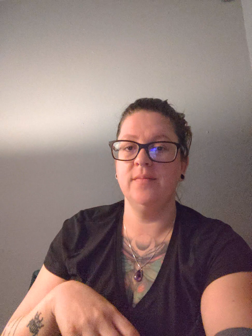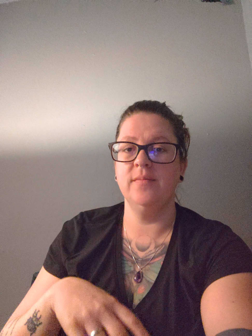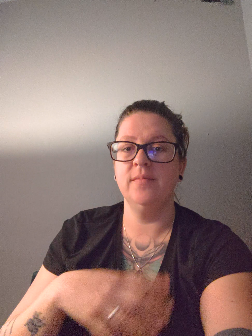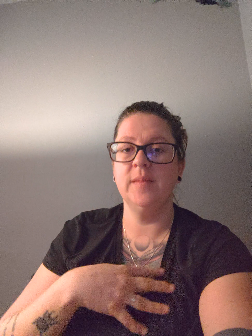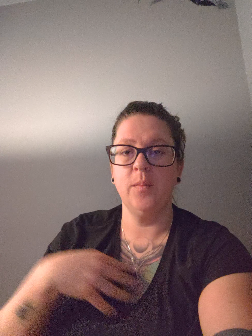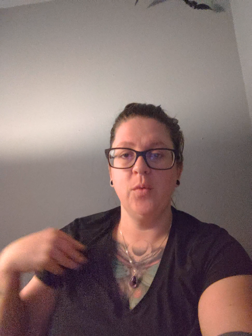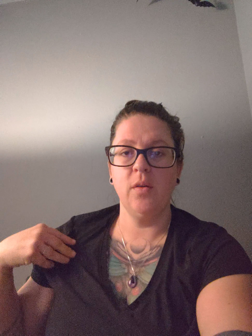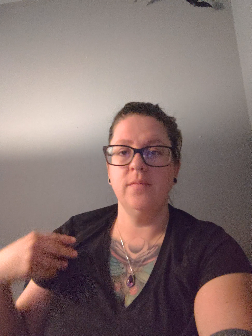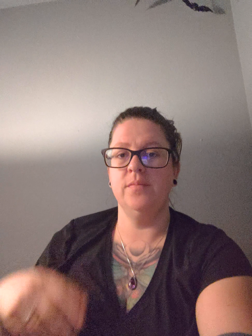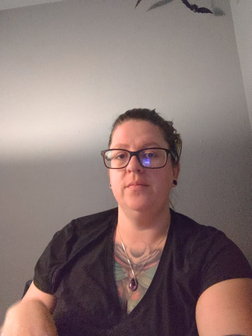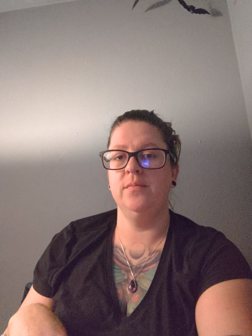zebra